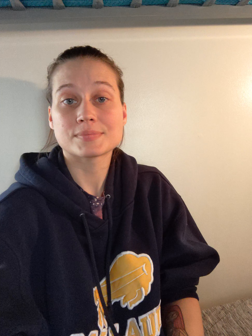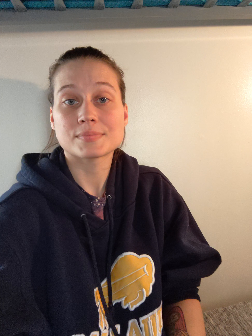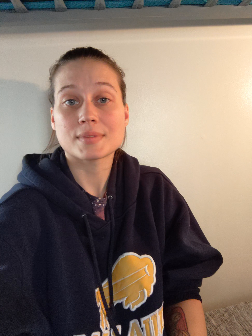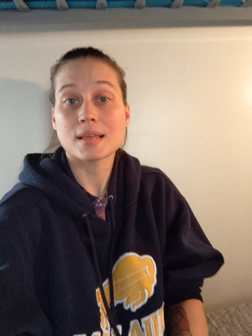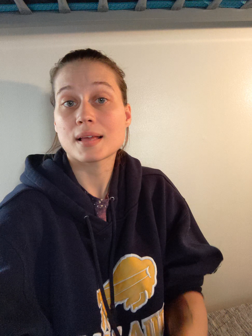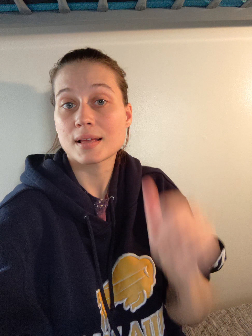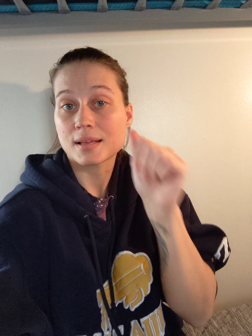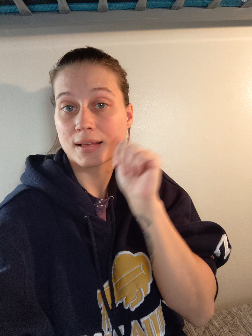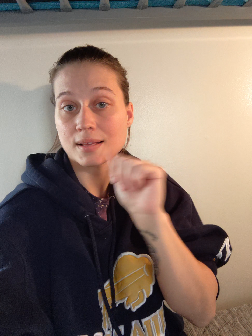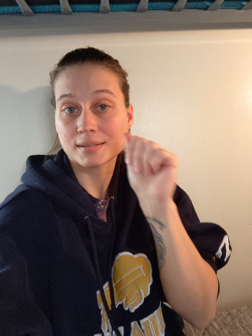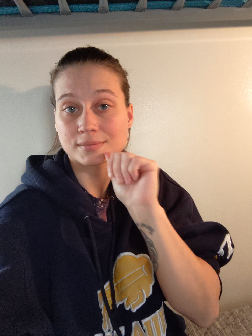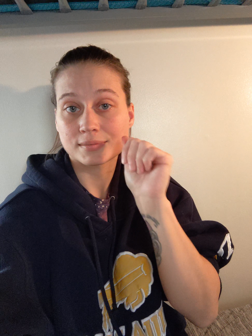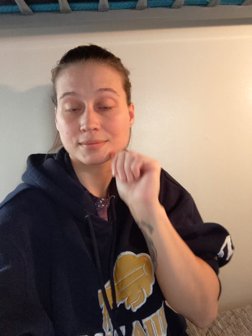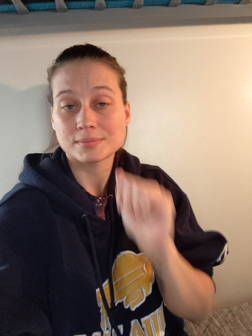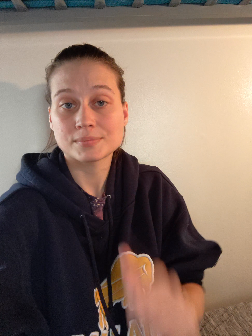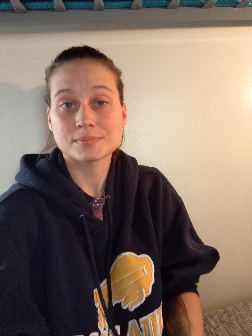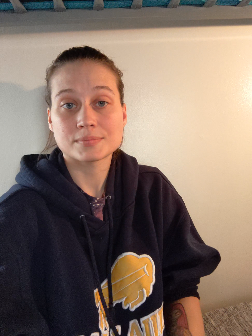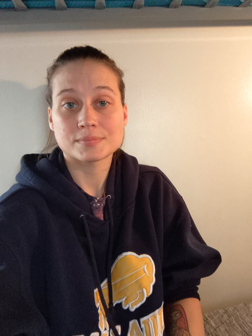aunt